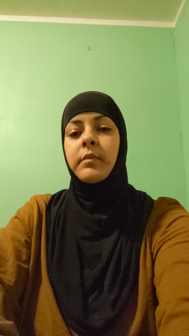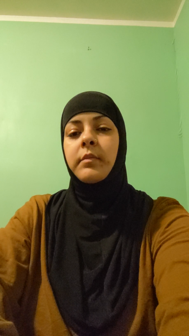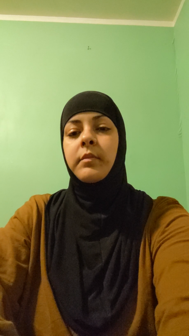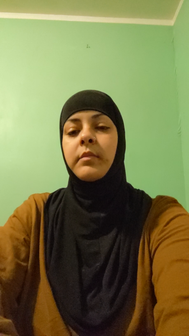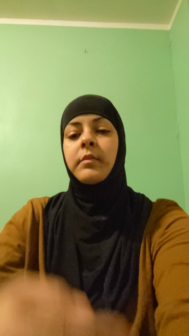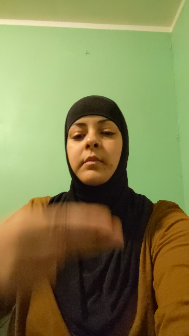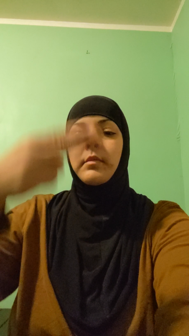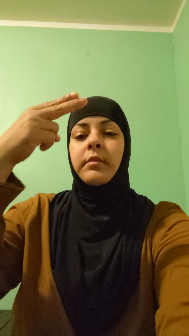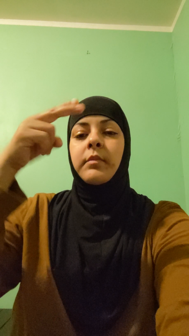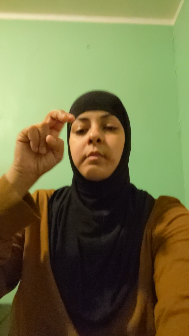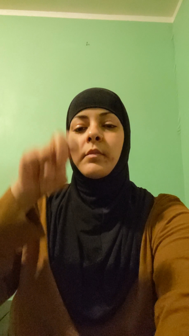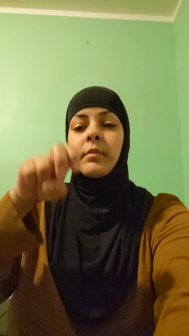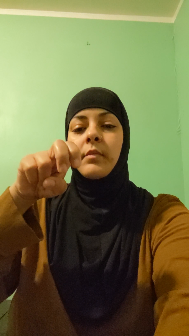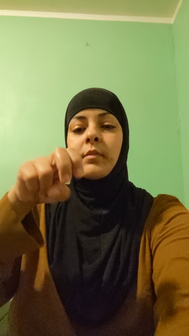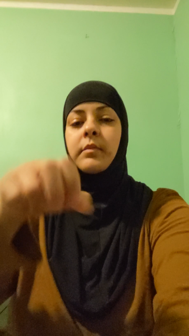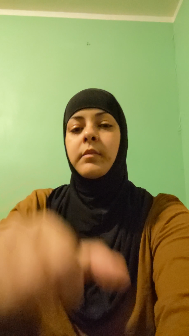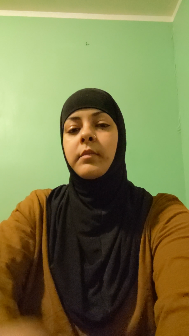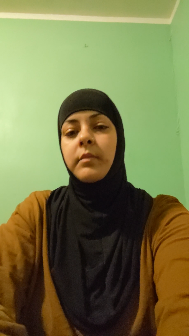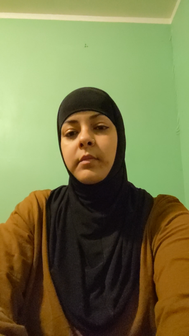high chair